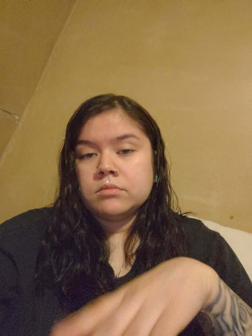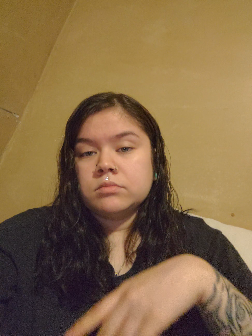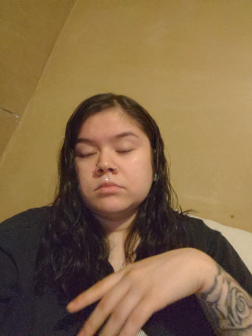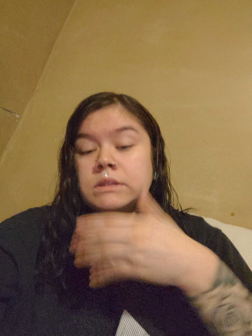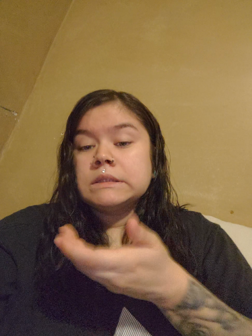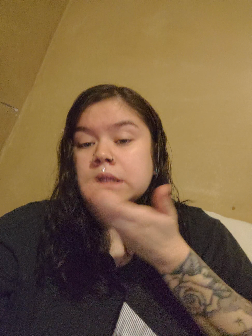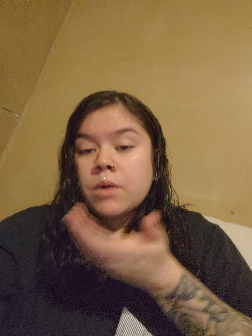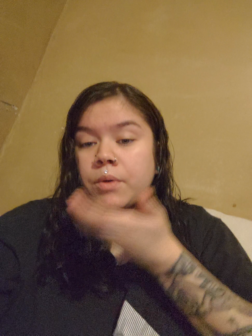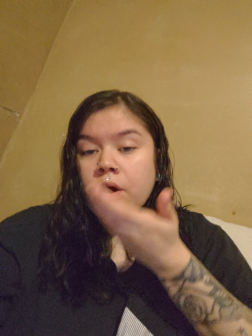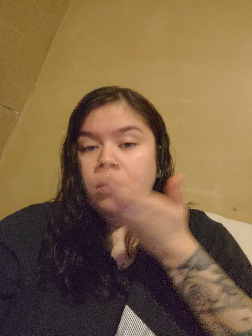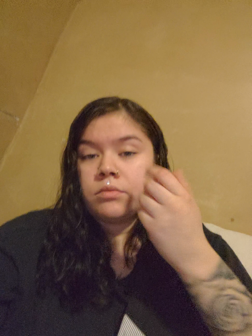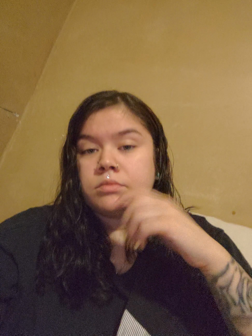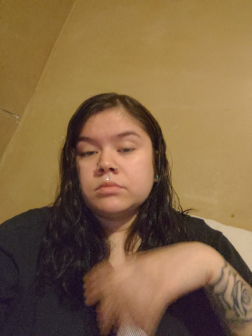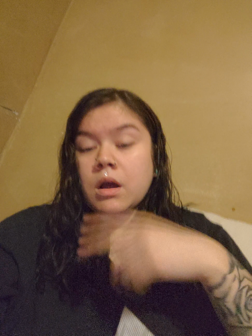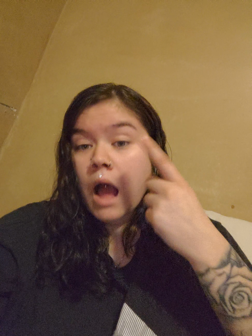cereal